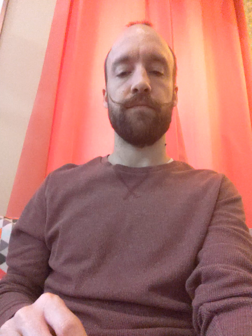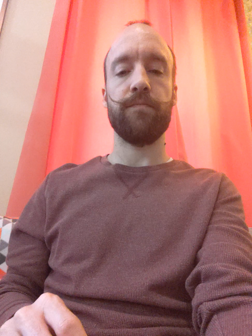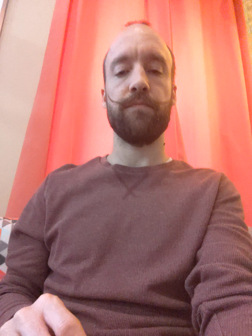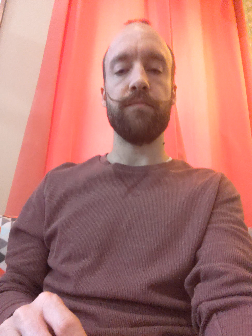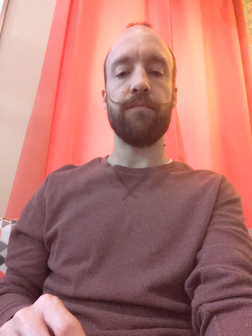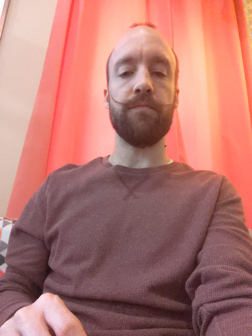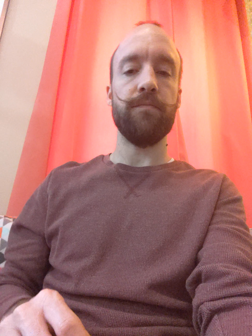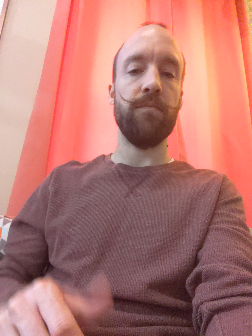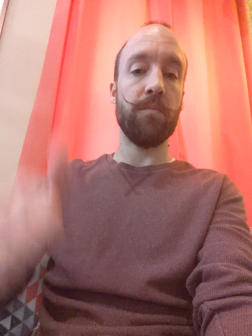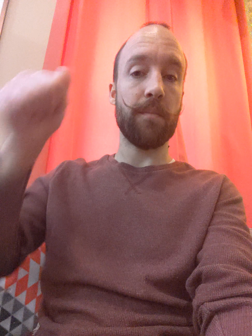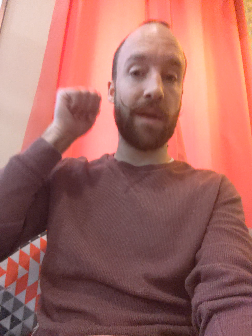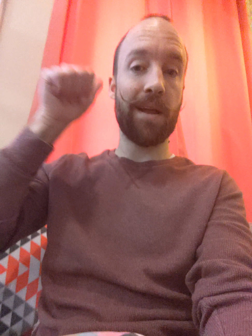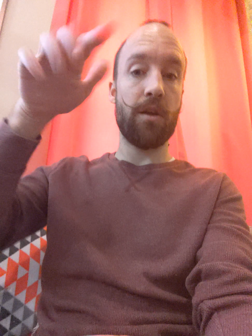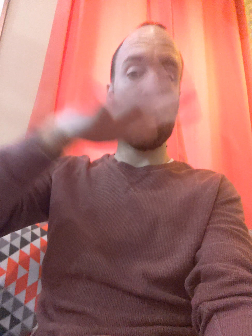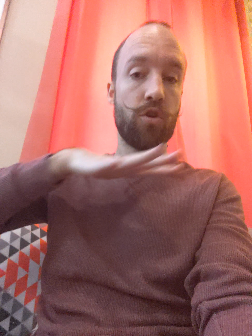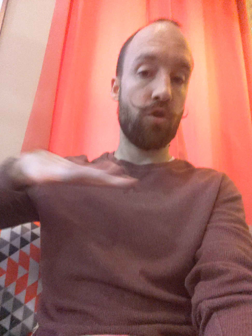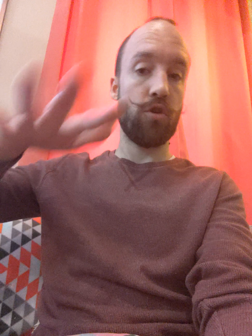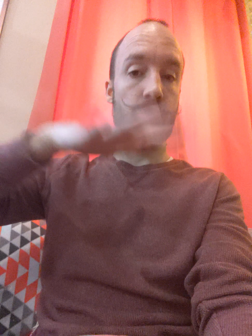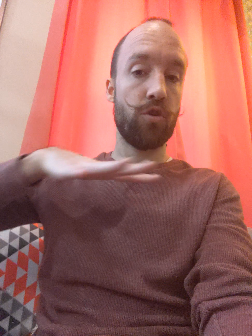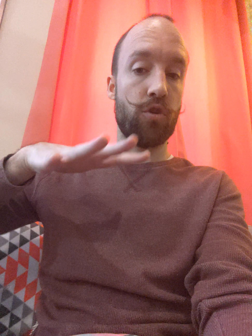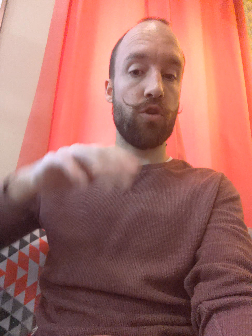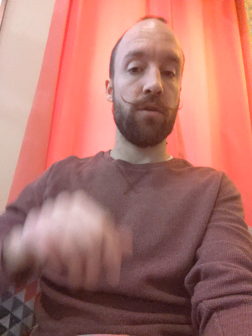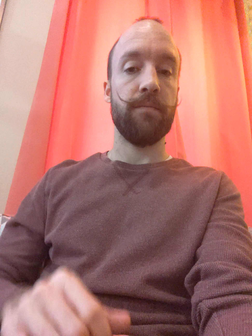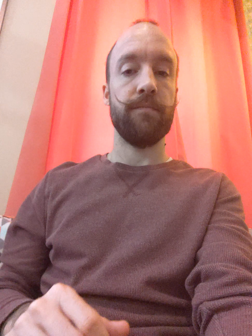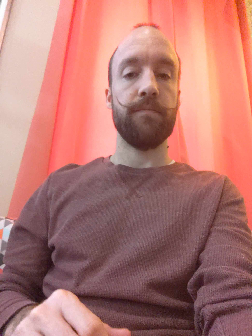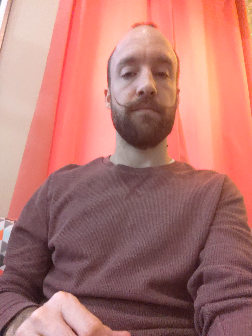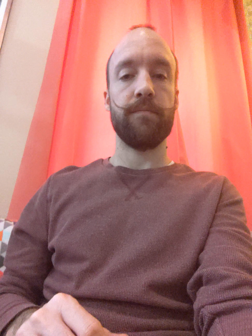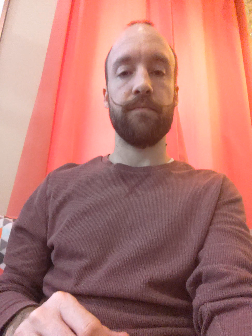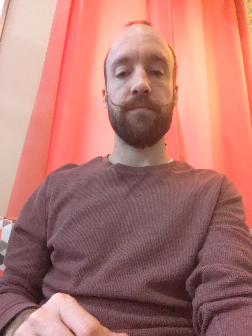backyard